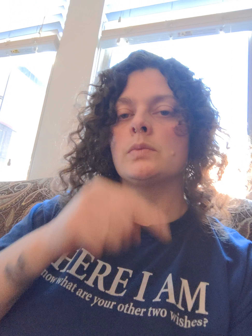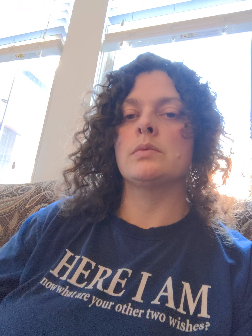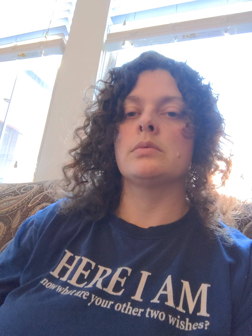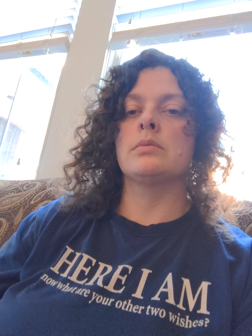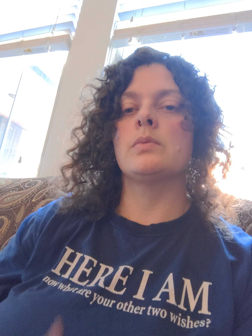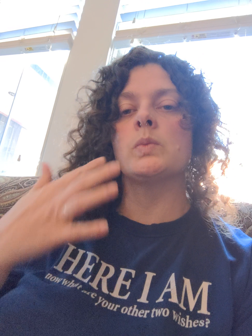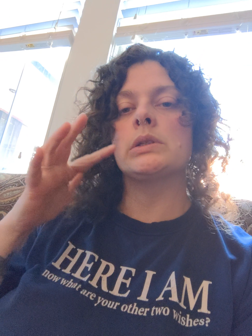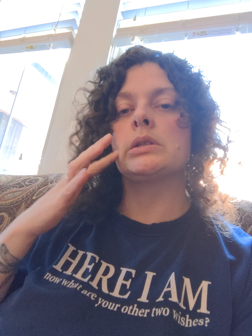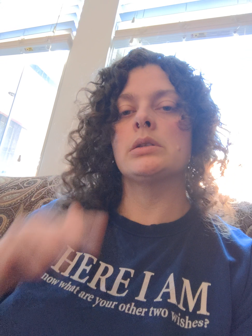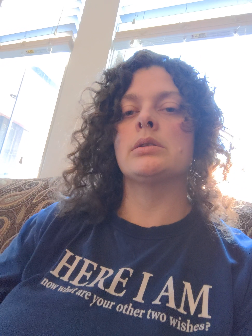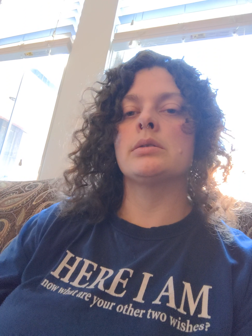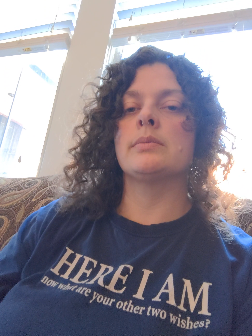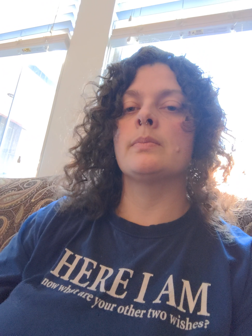noisy